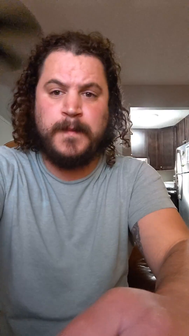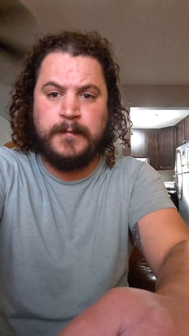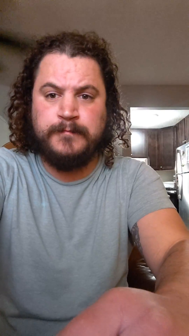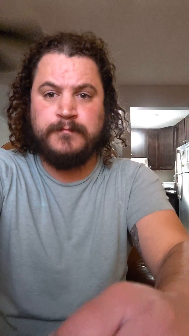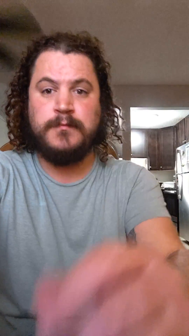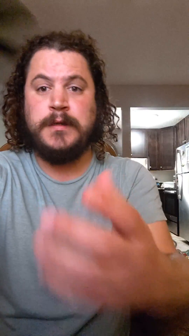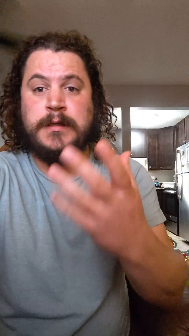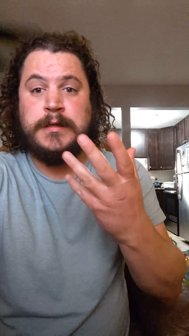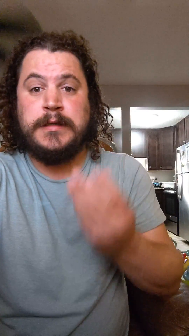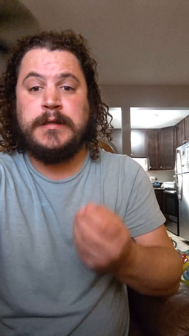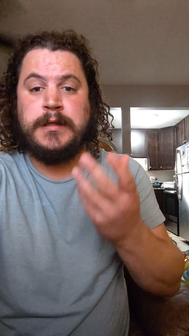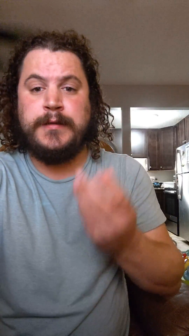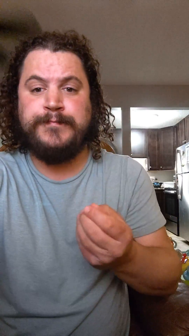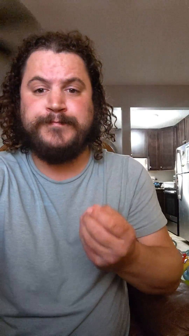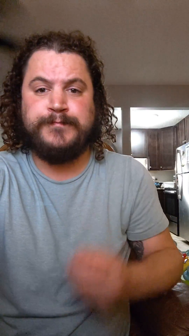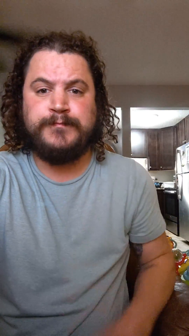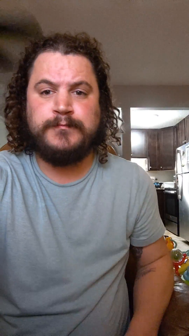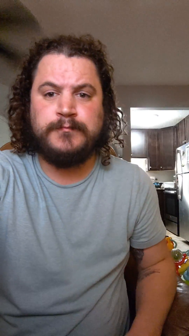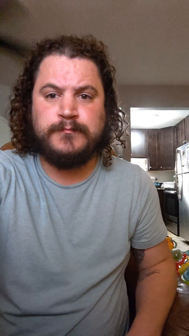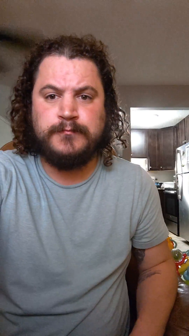gentle